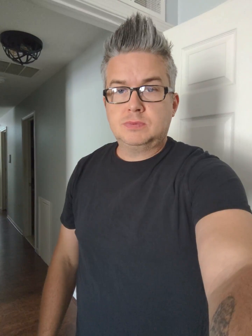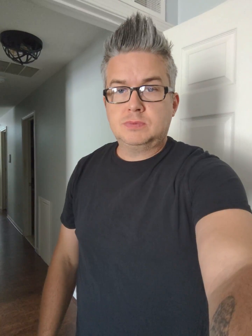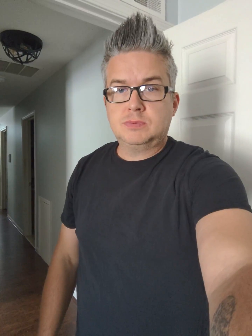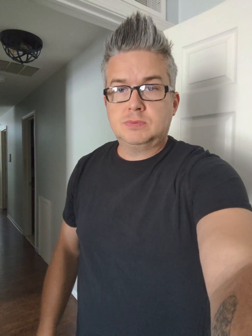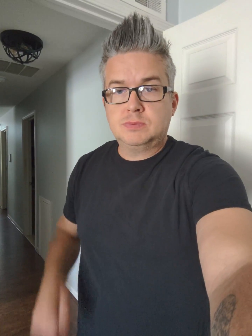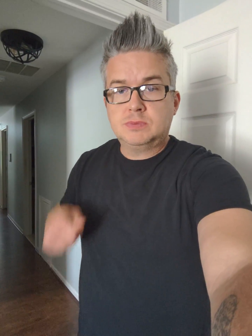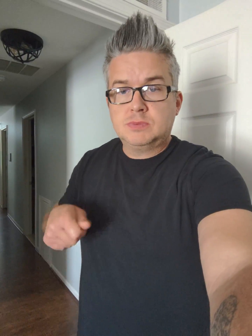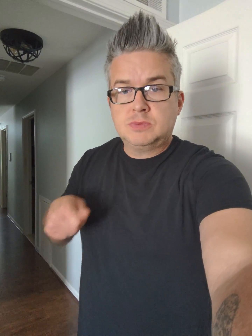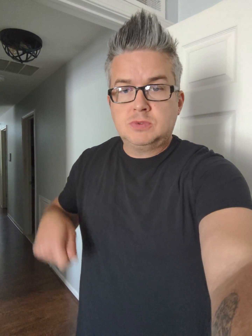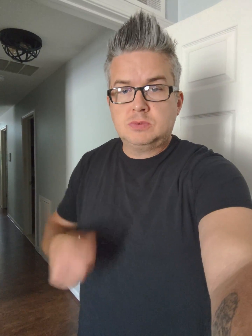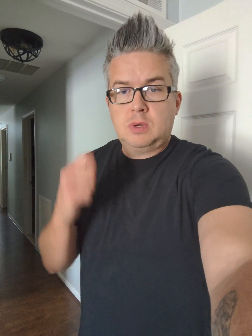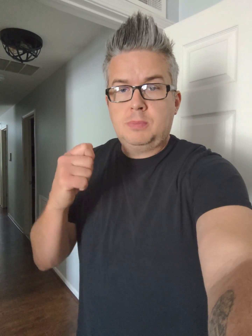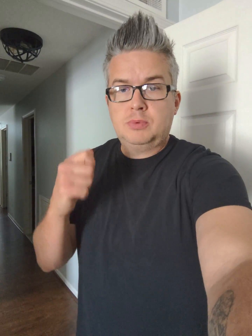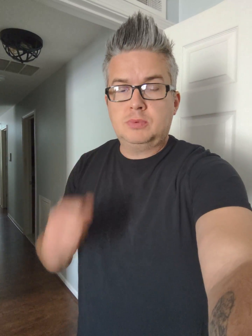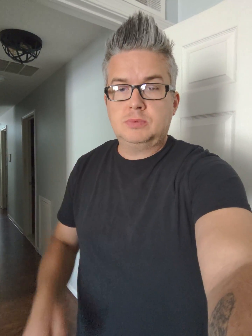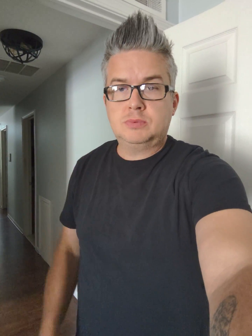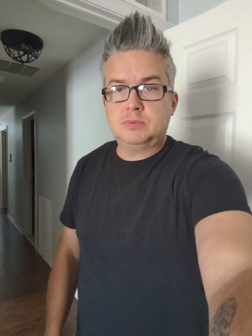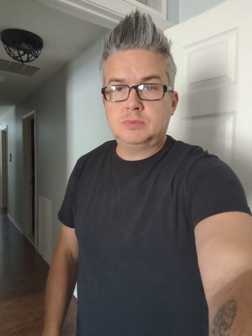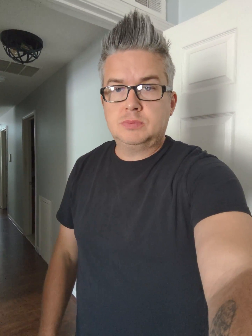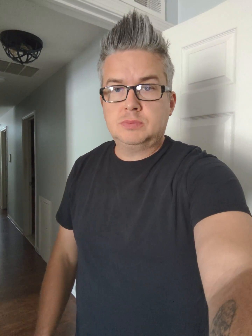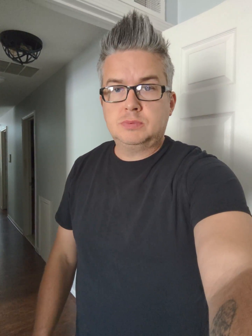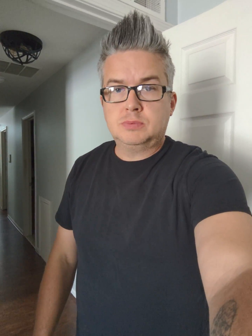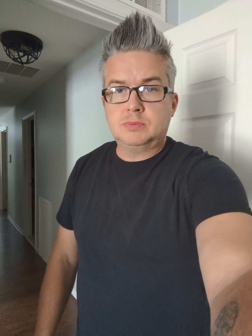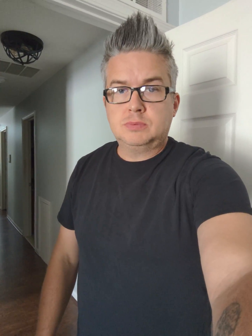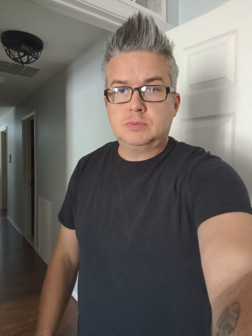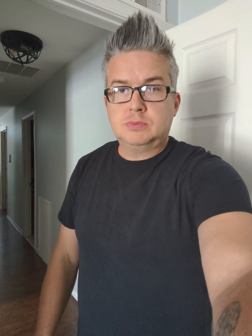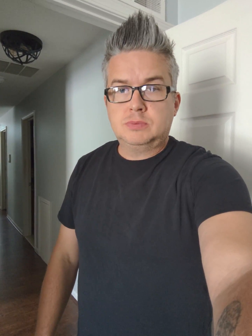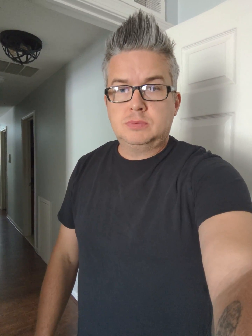shovel